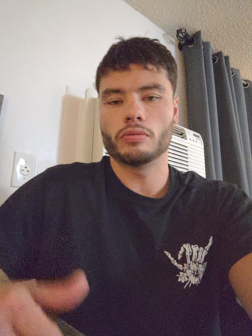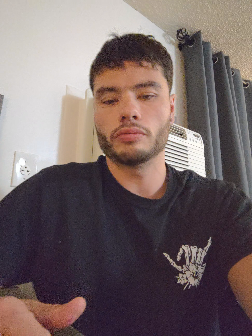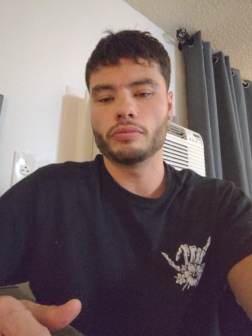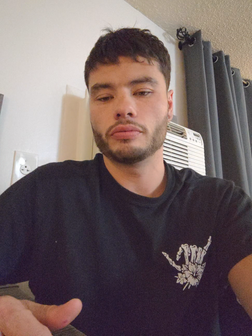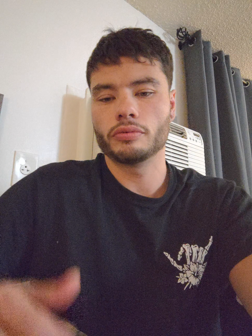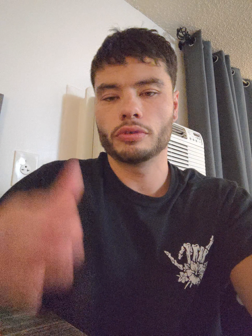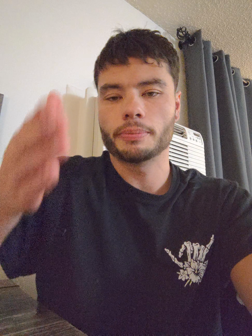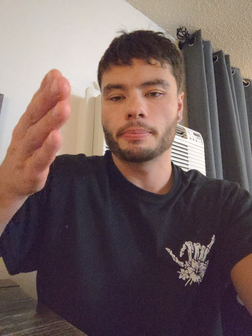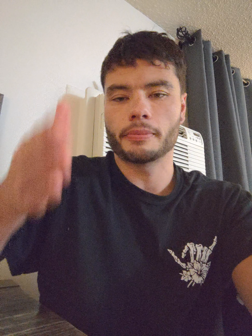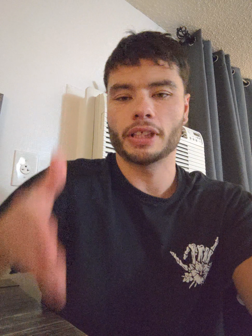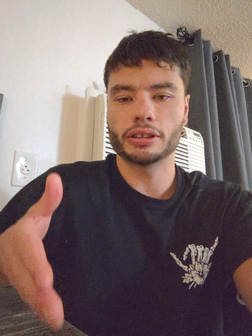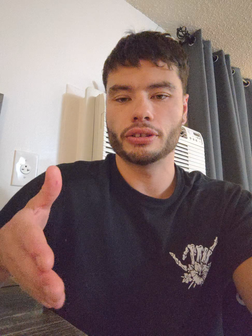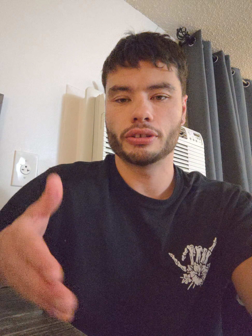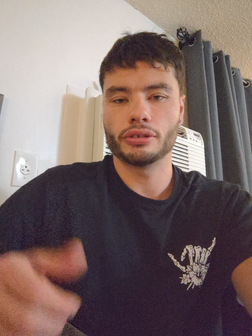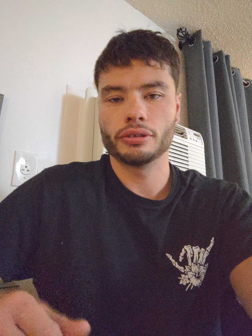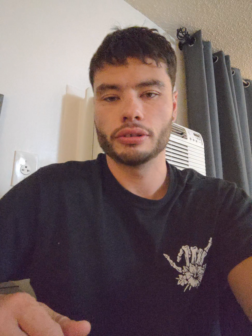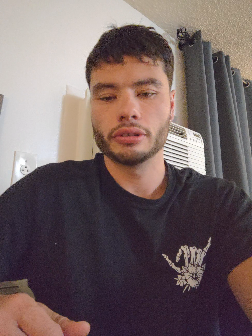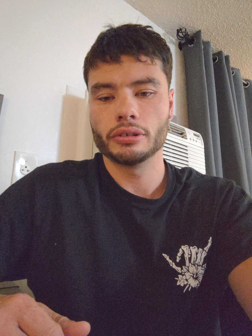person